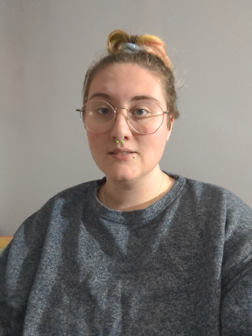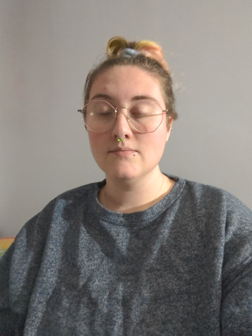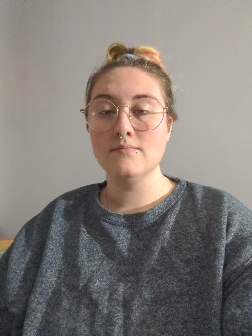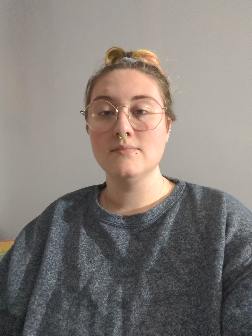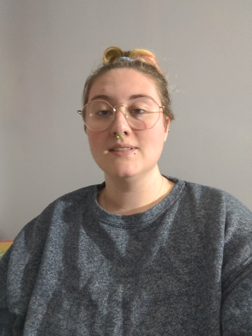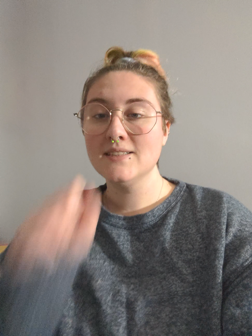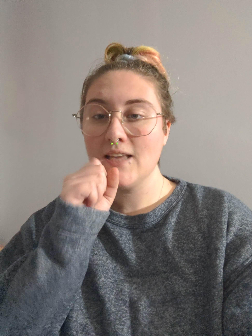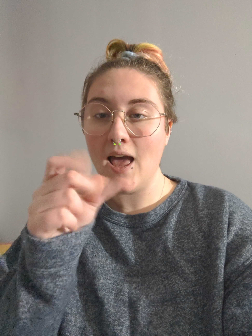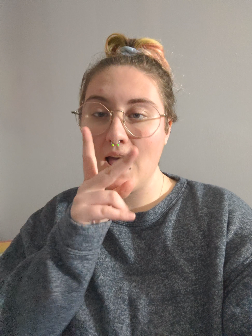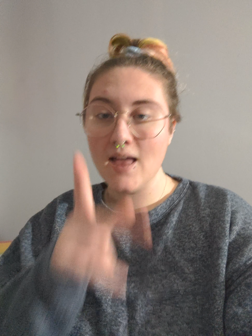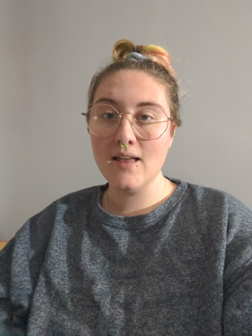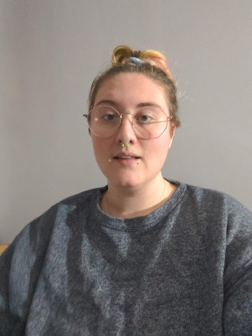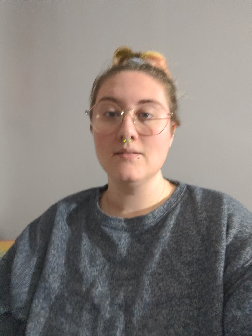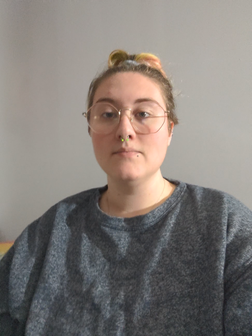snack